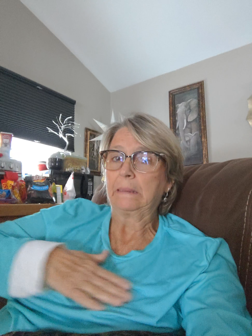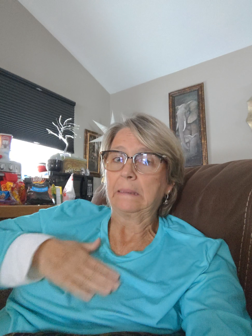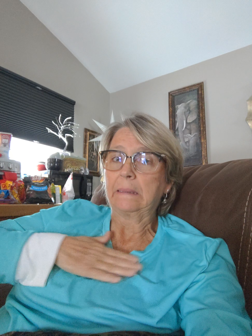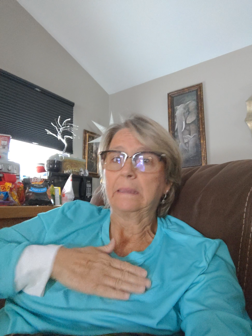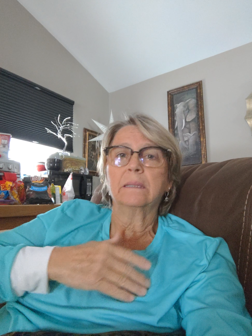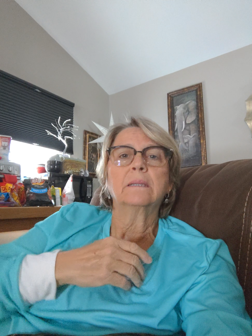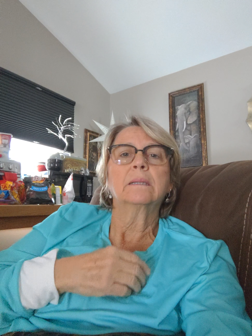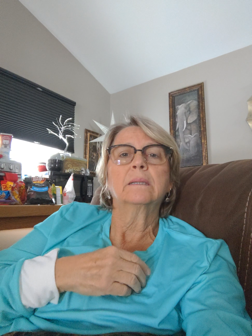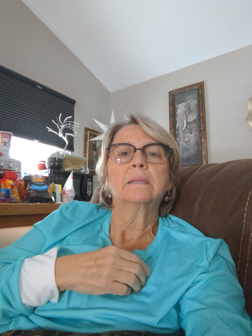please